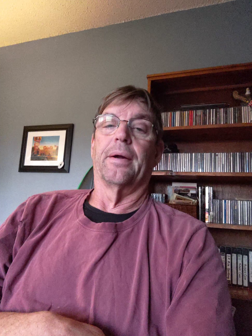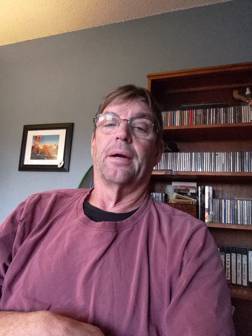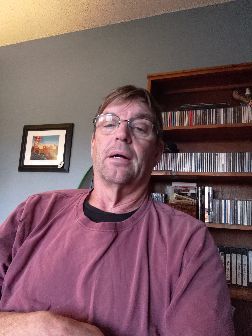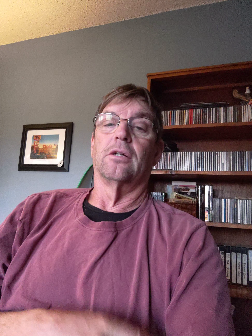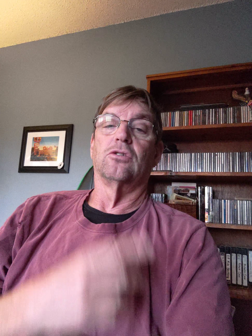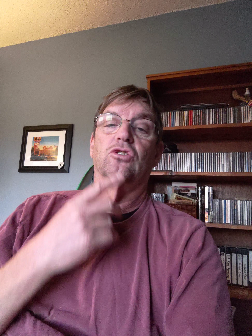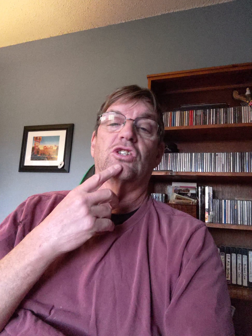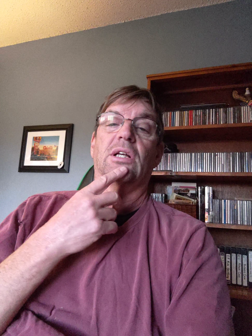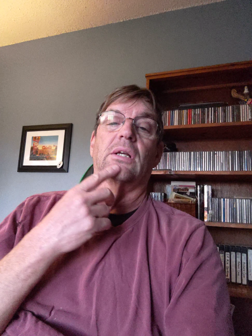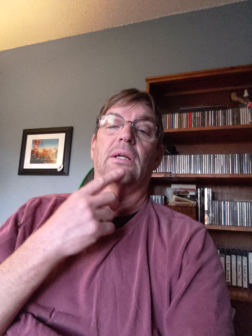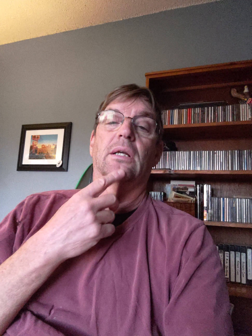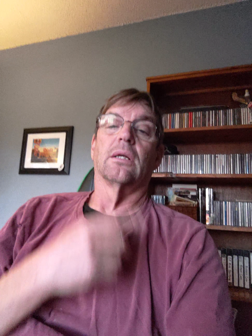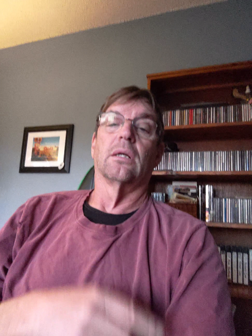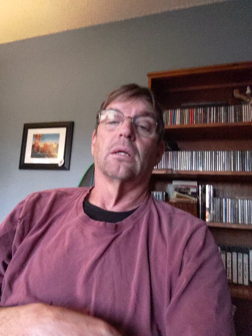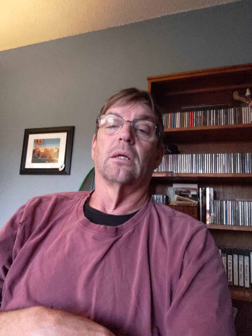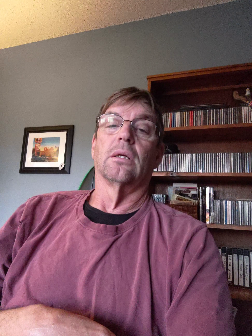chin